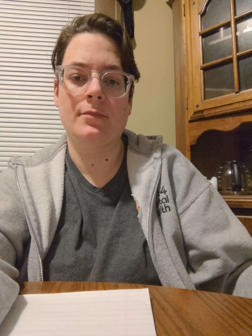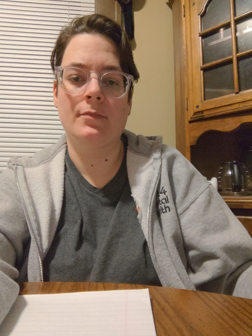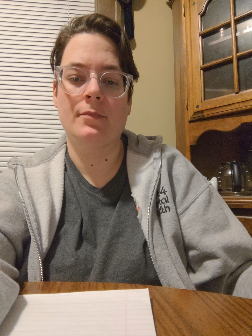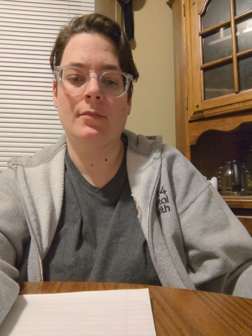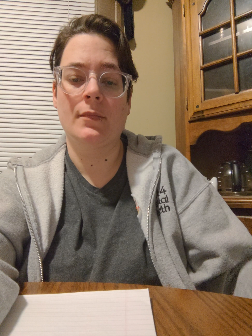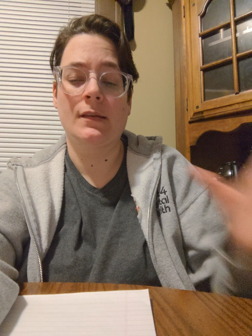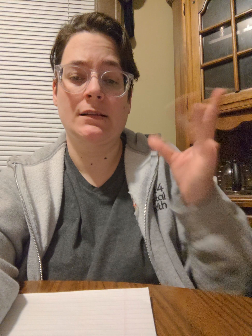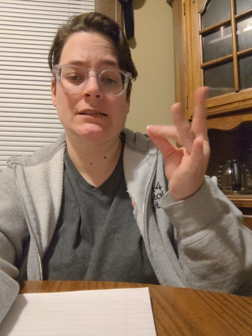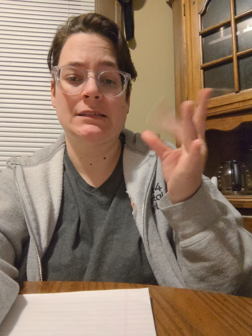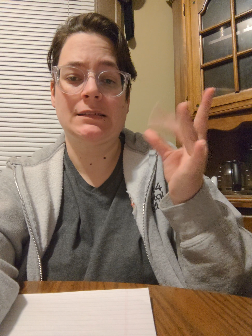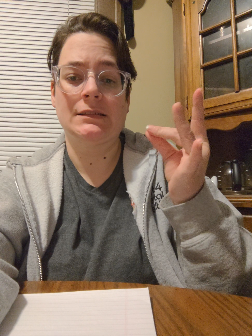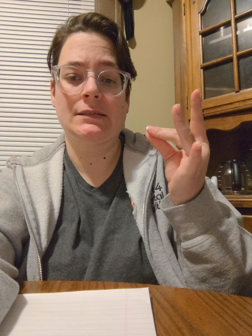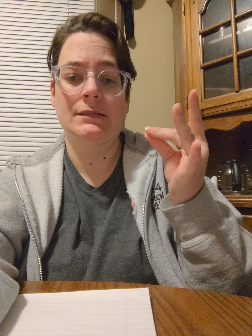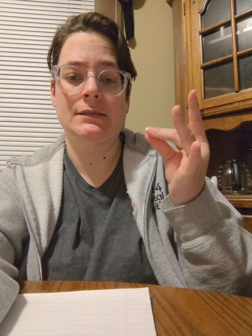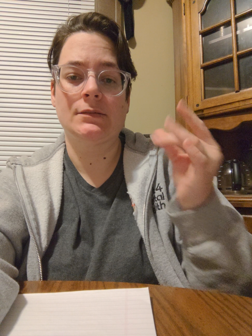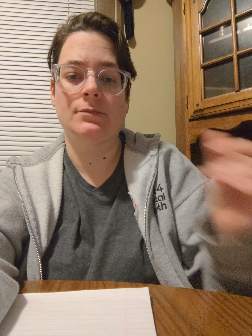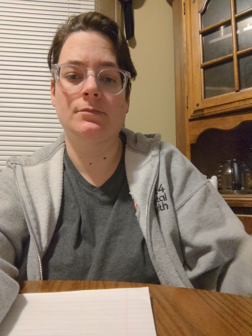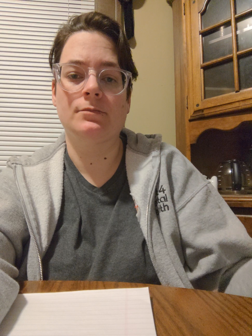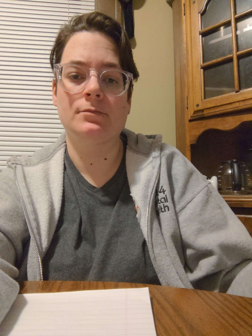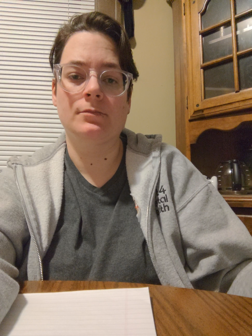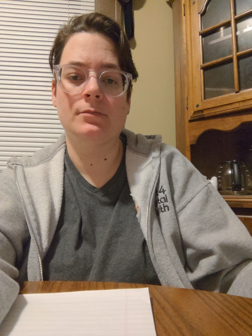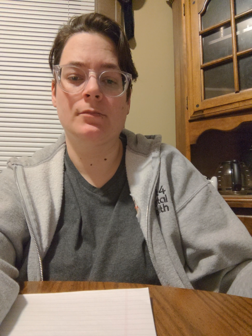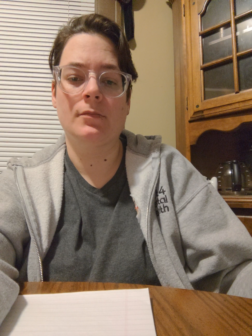sticky